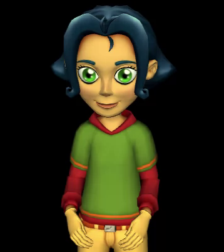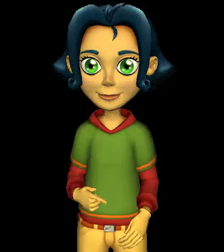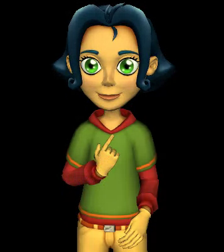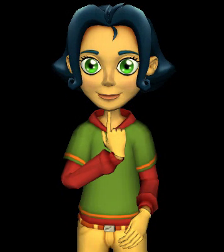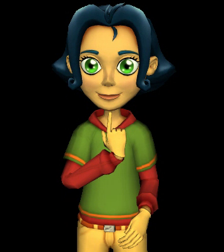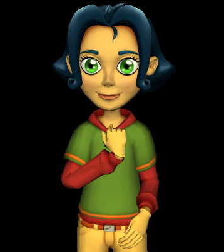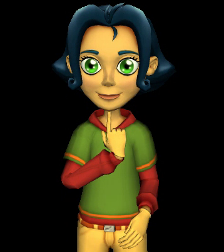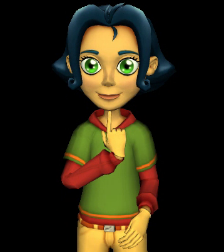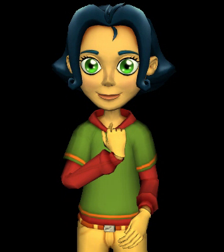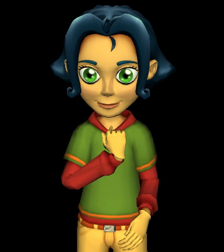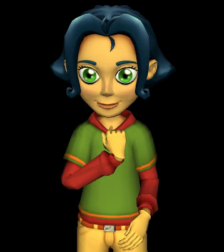كحول